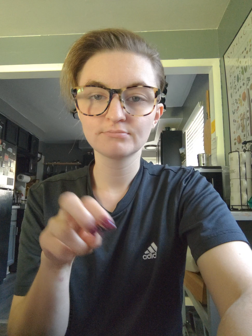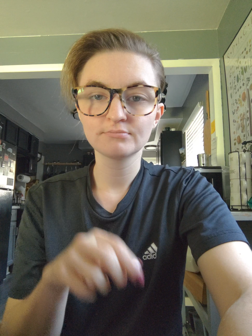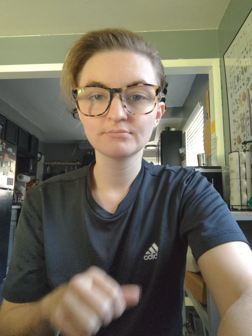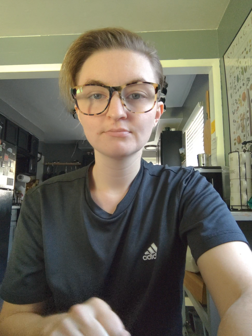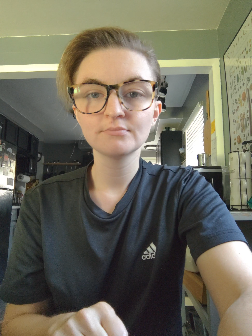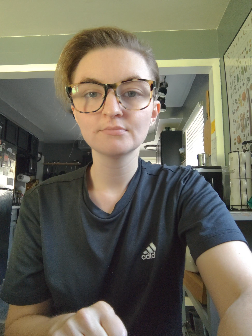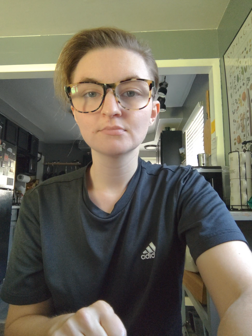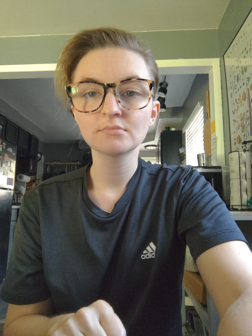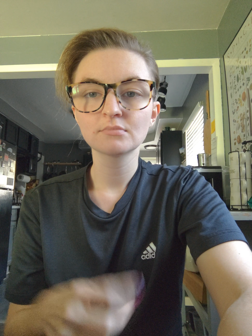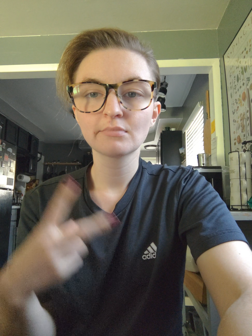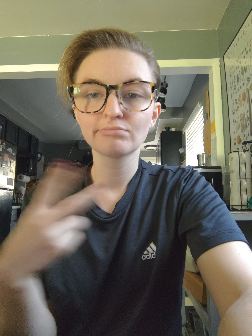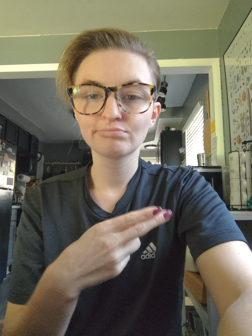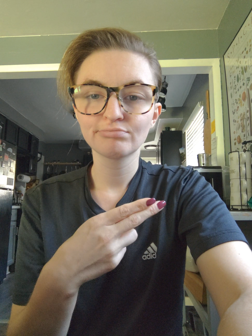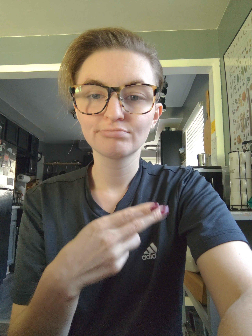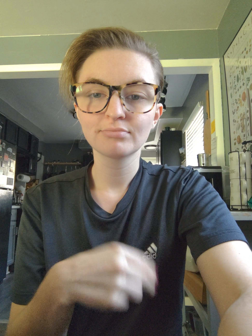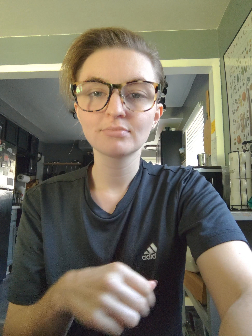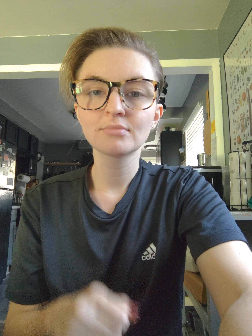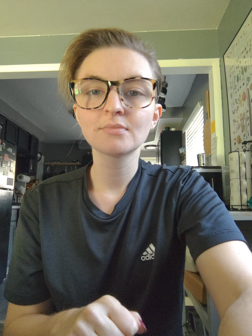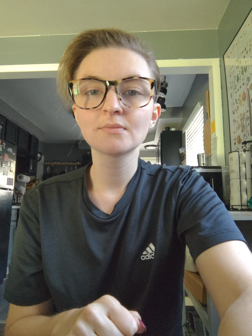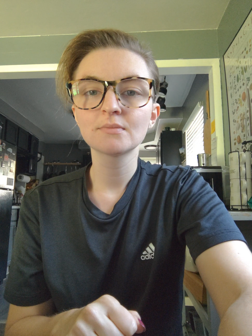cut